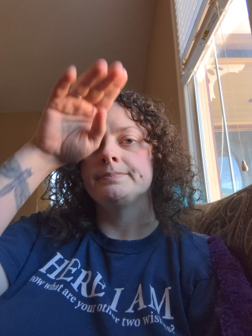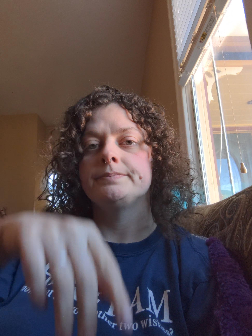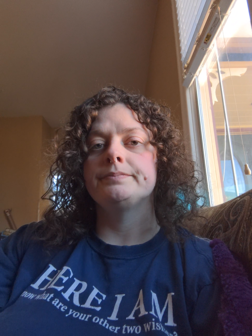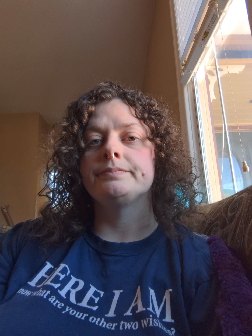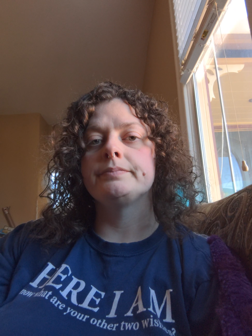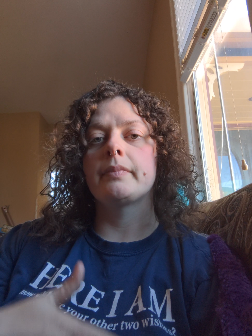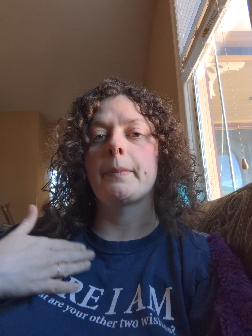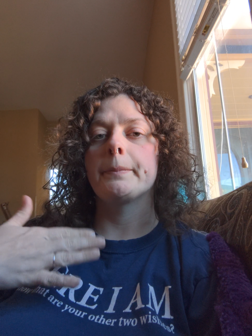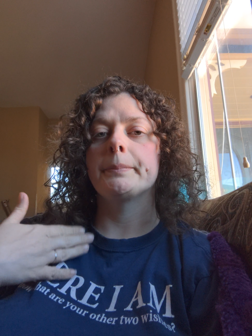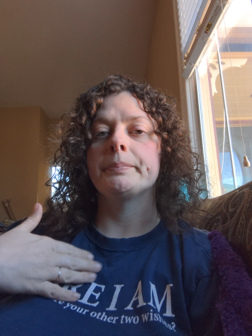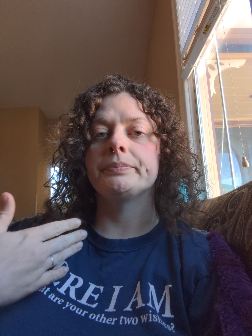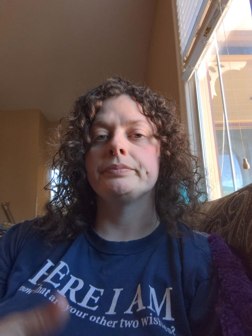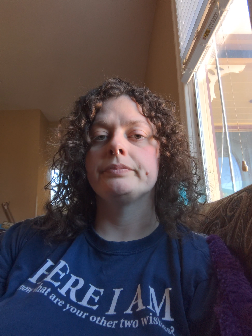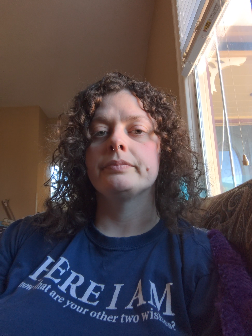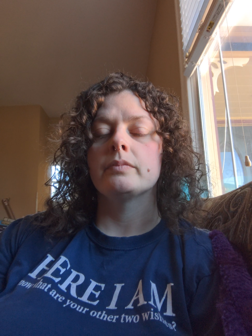happy